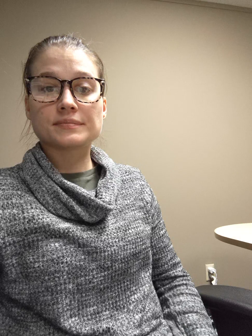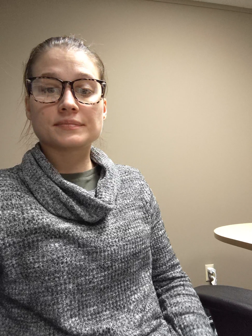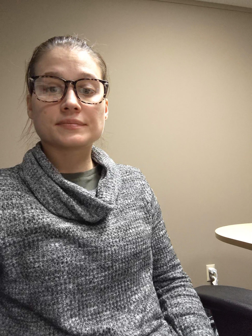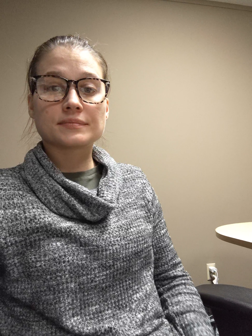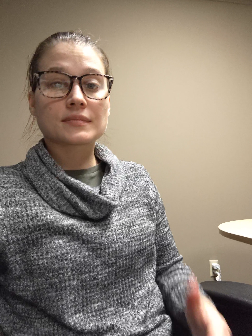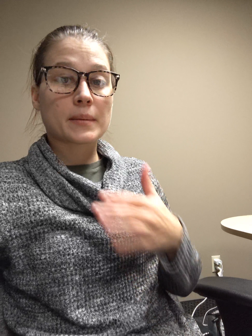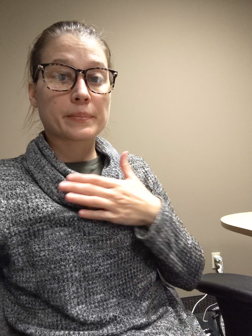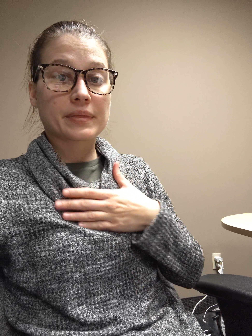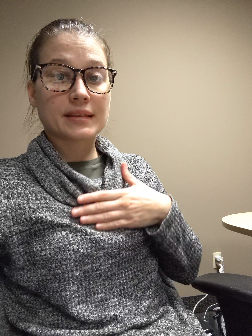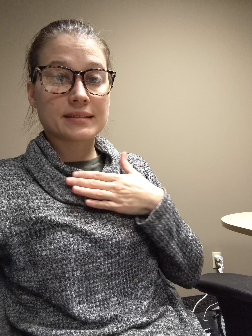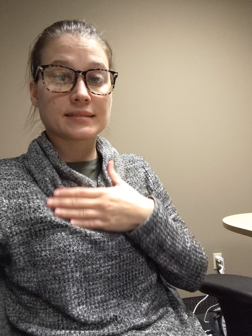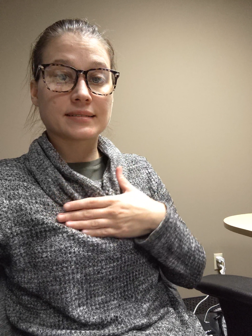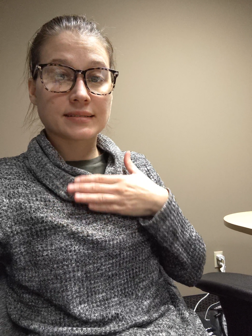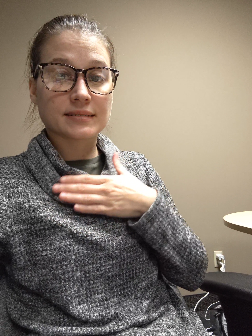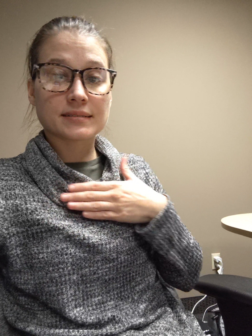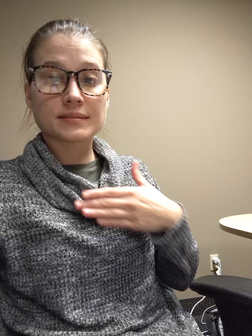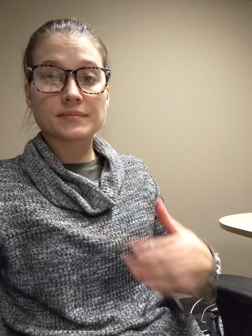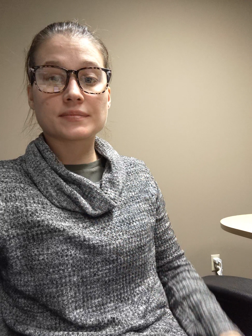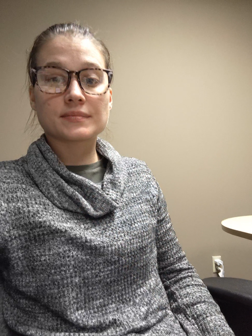please